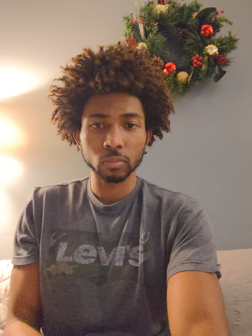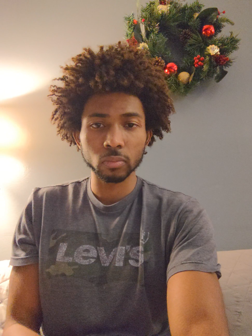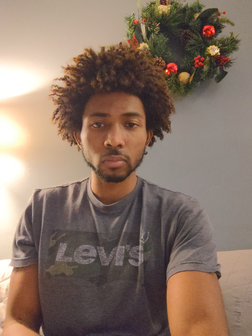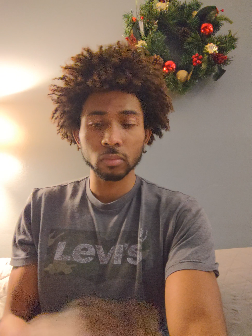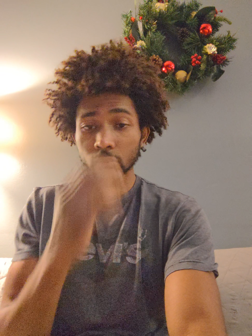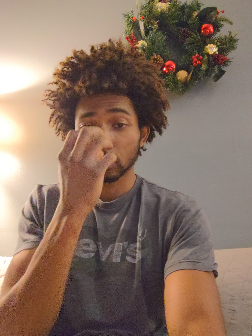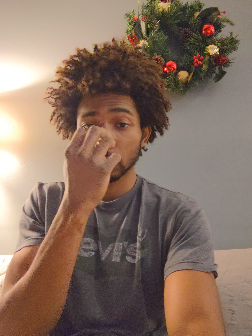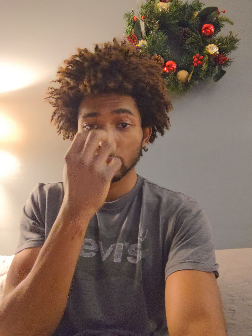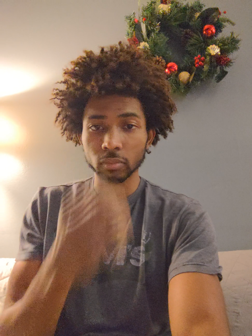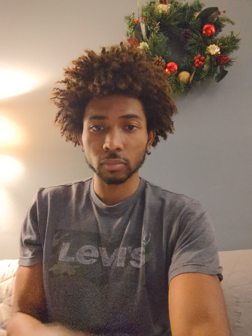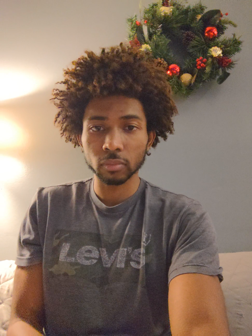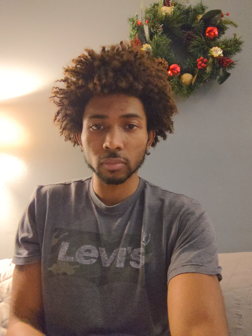clown